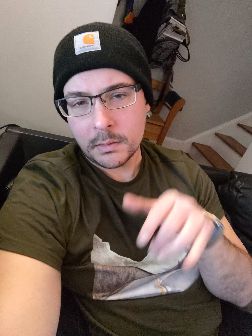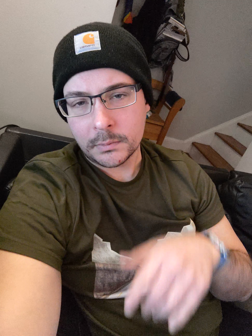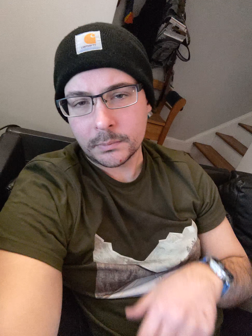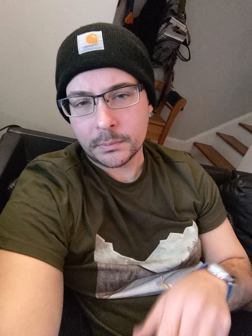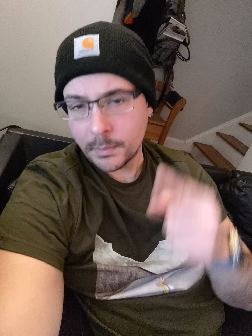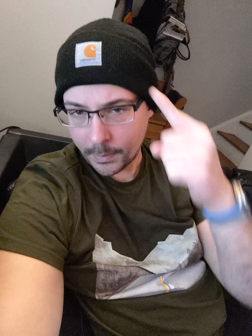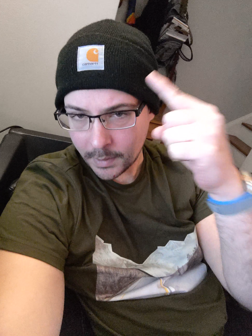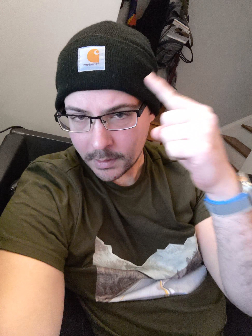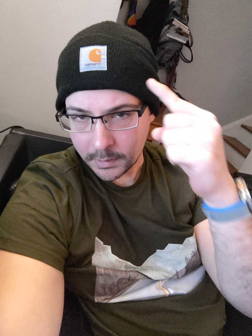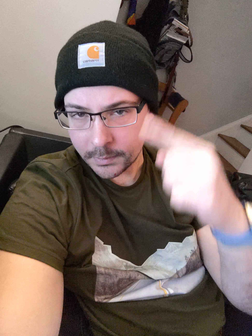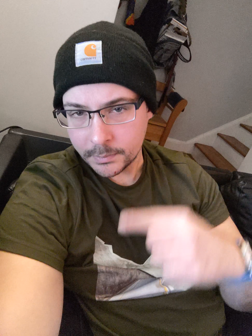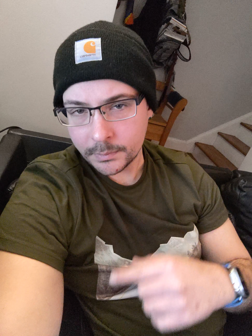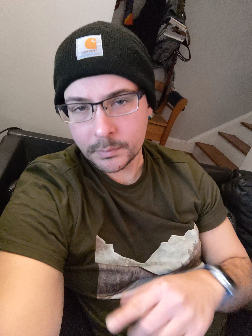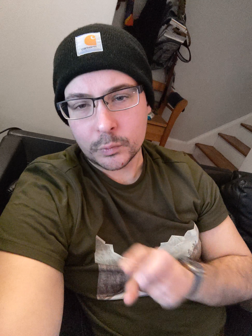penny